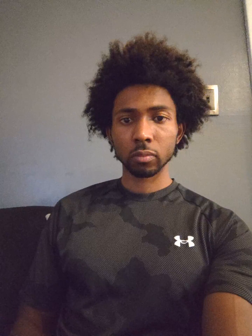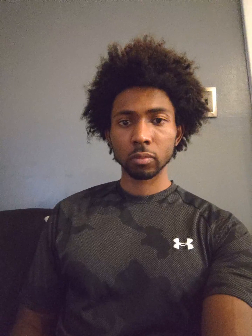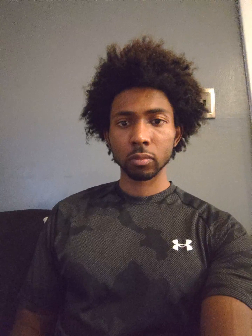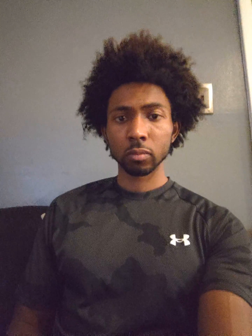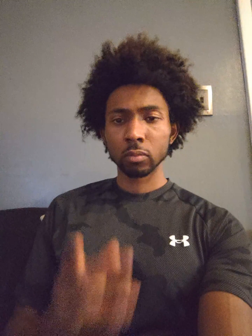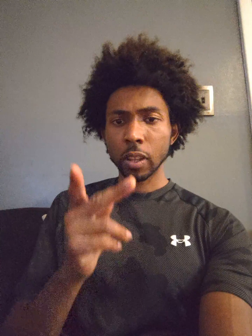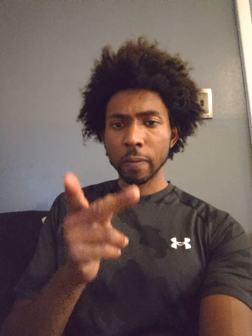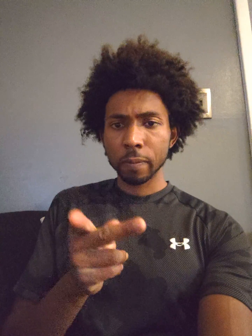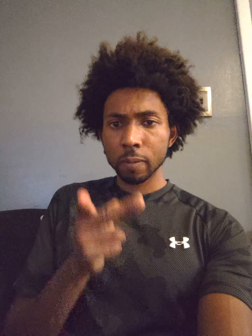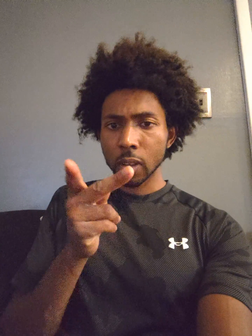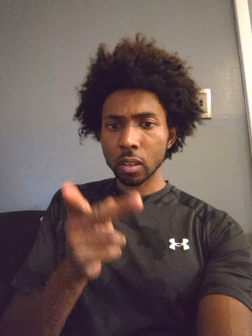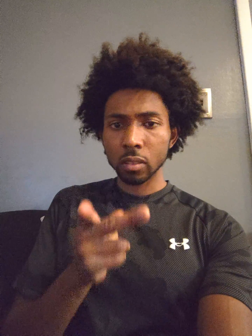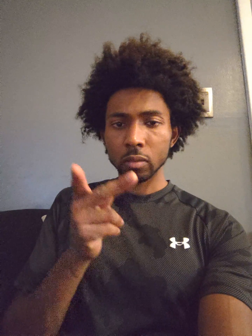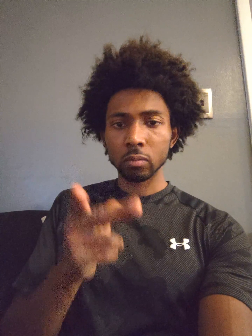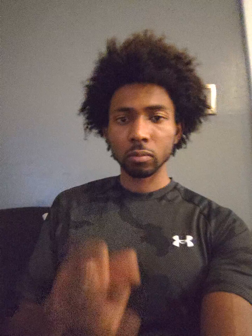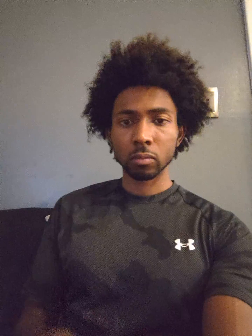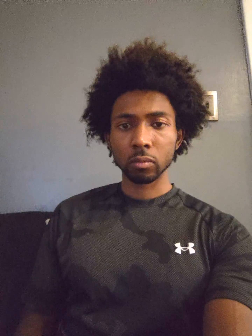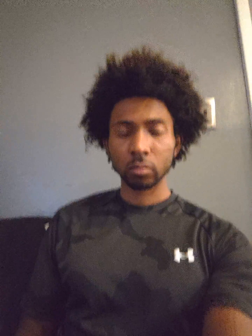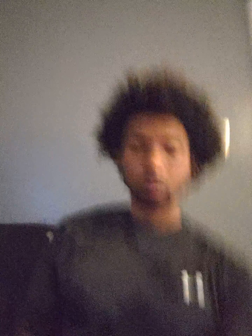careful